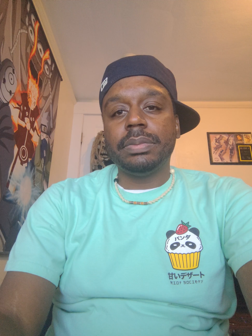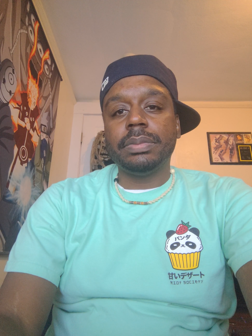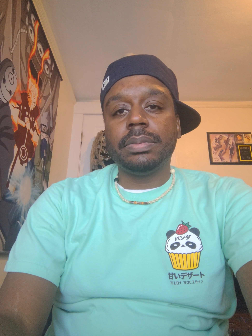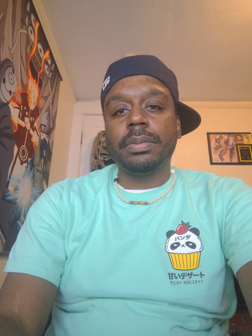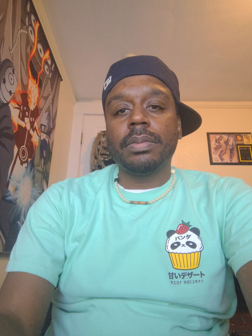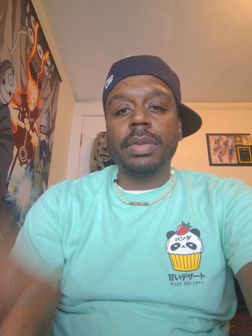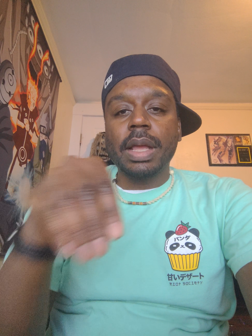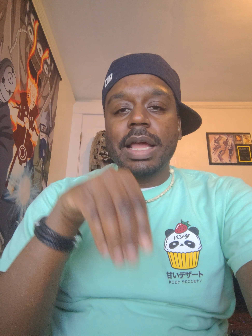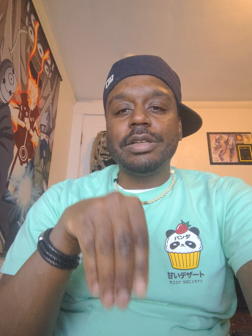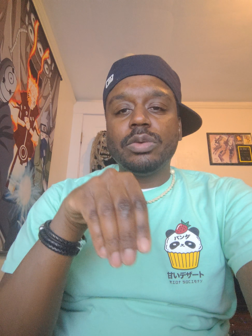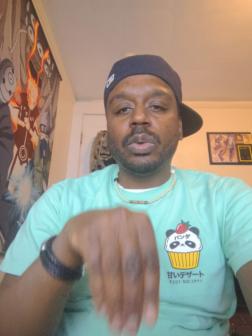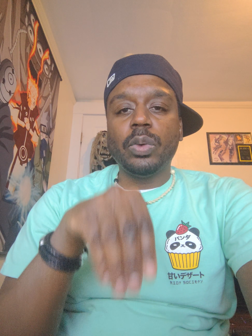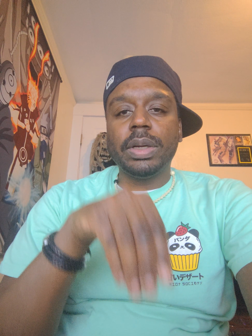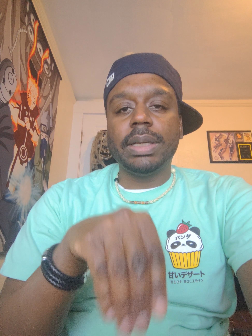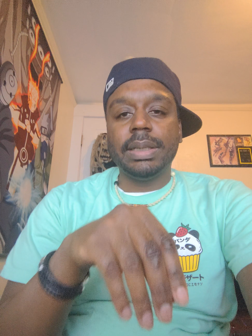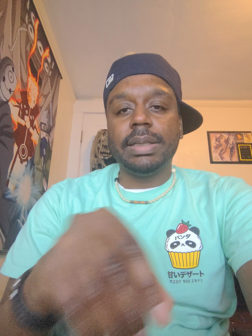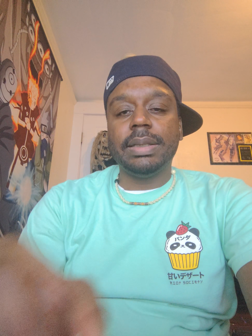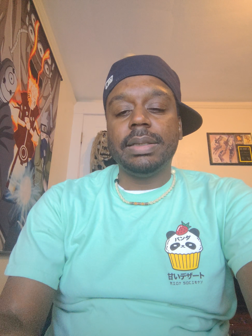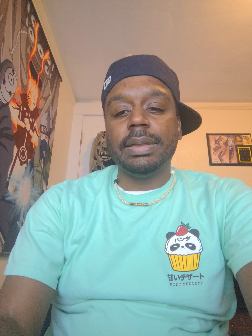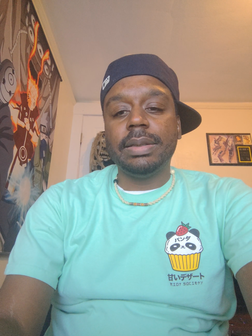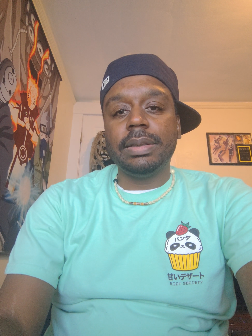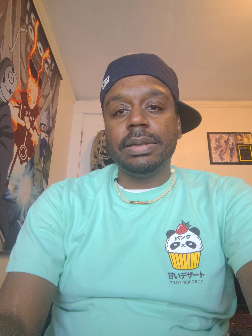into